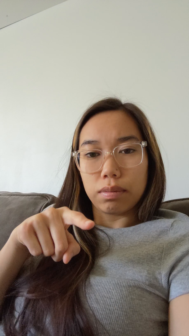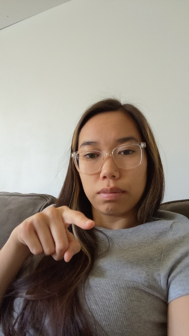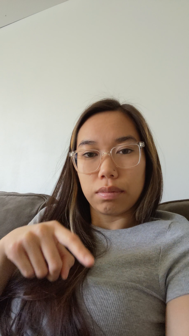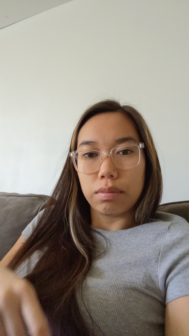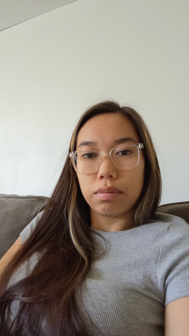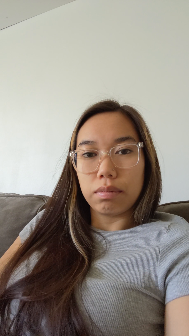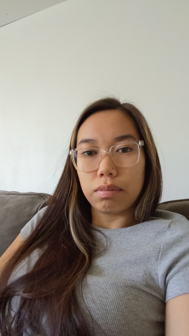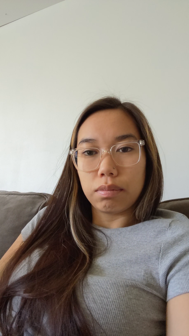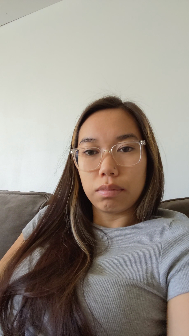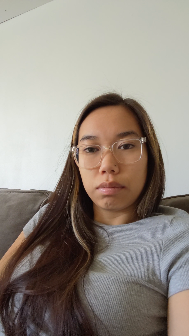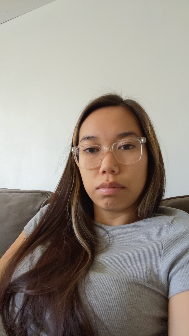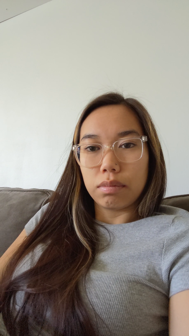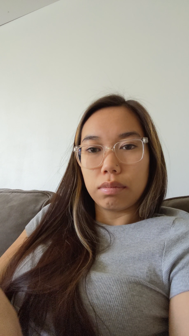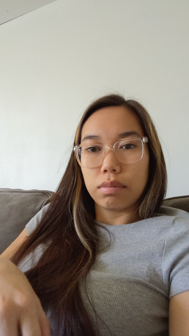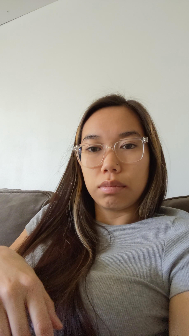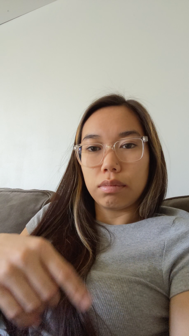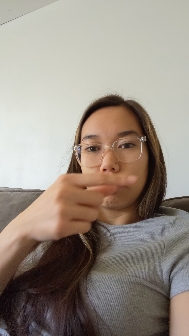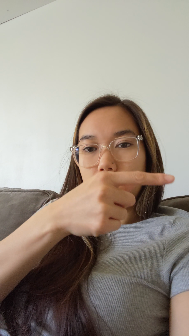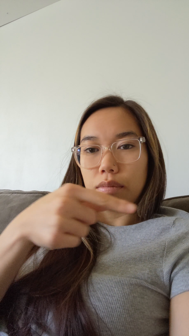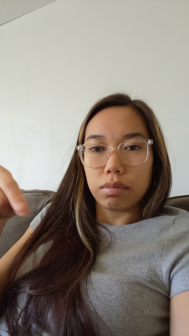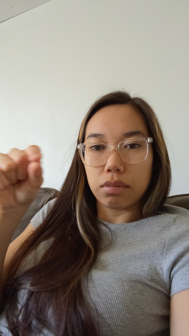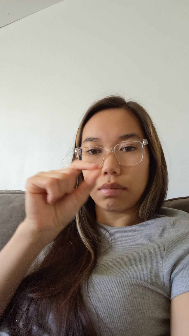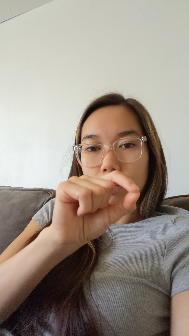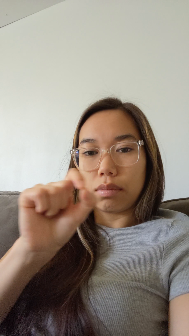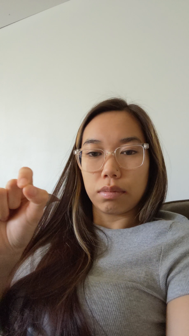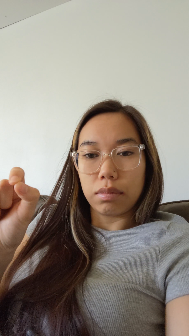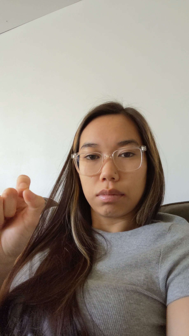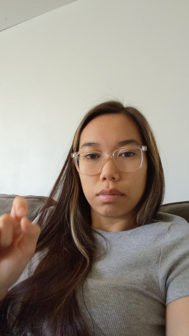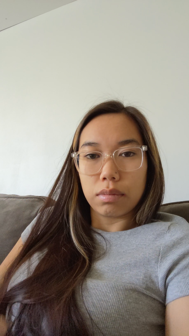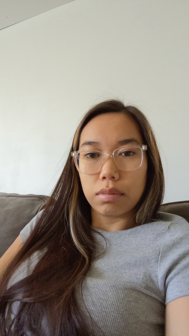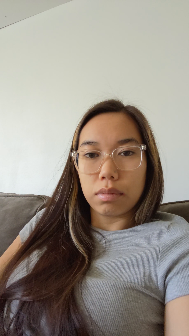peas